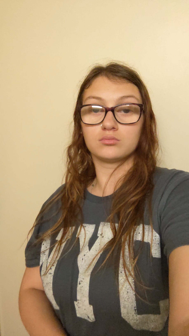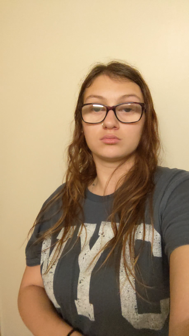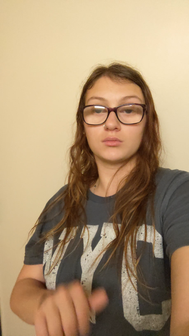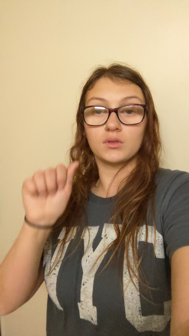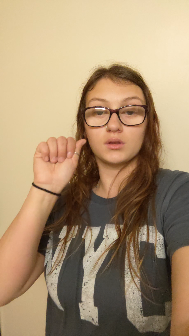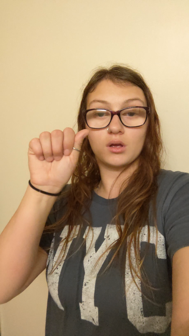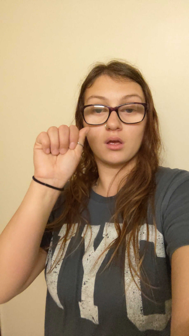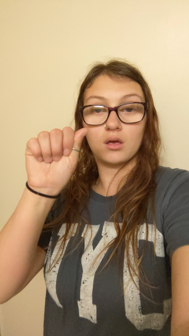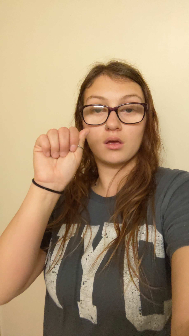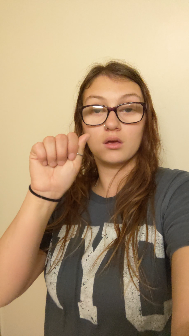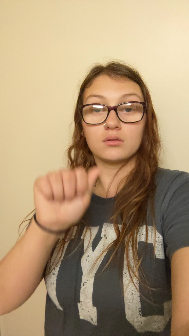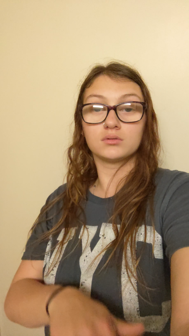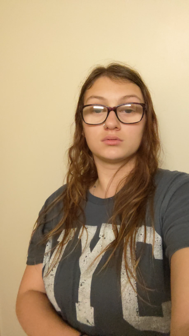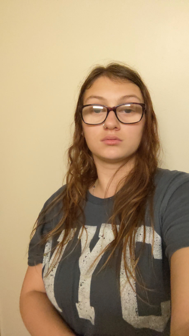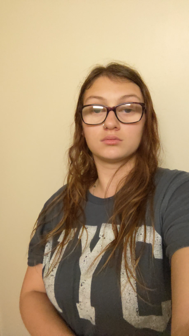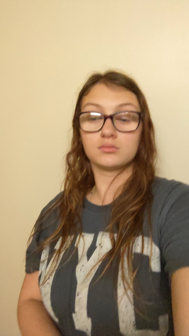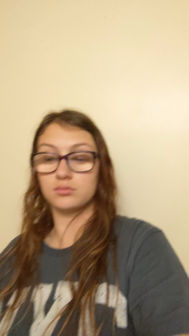knock